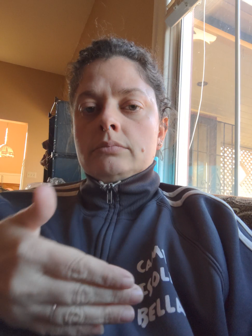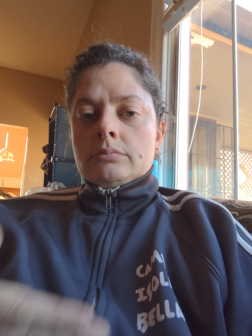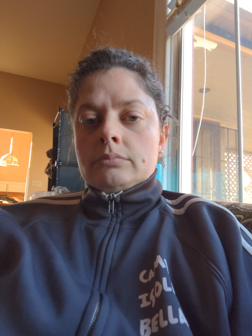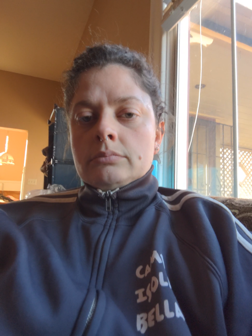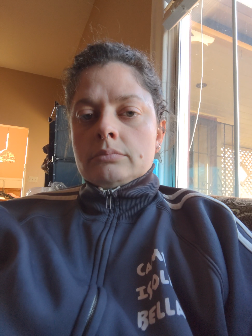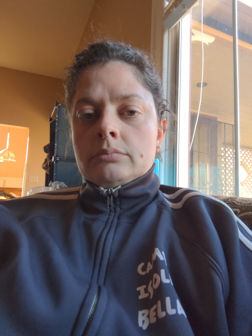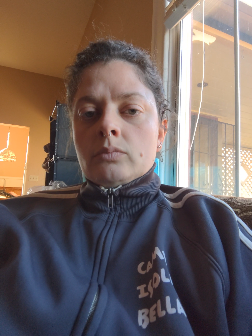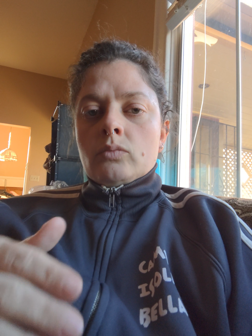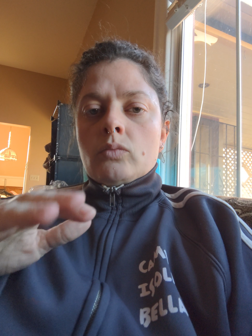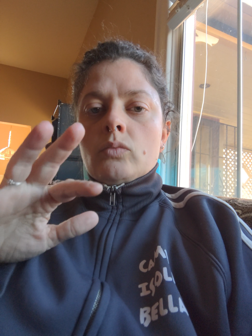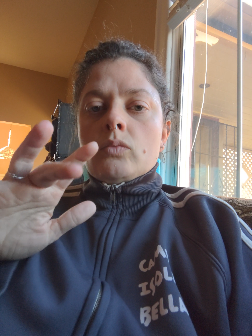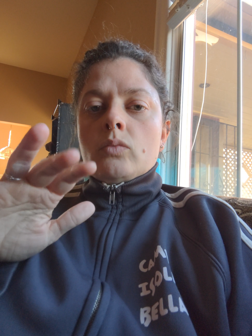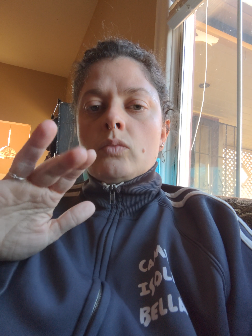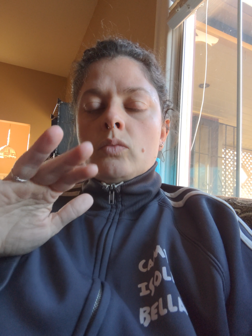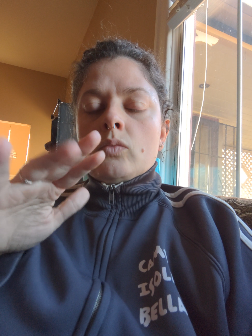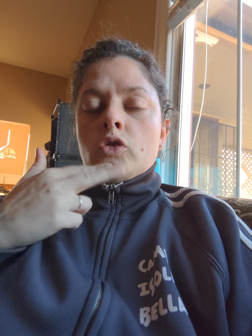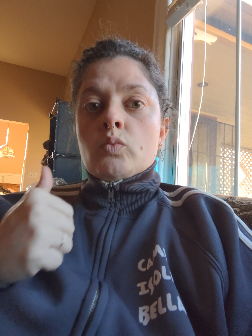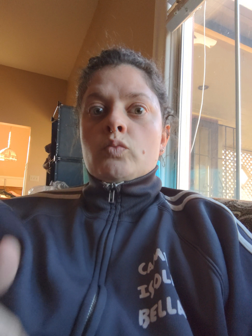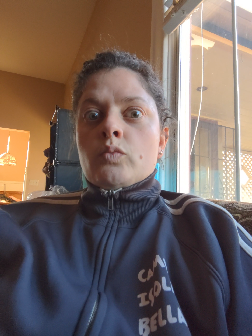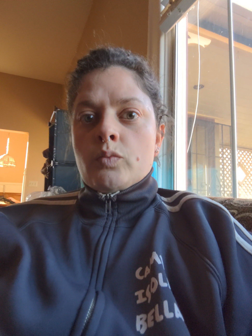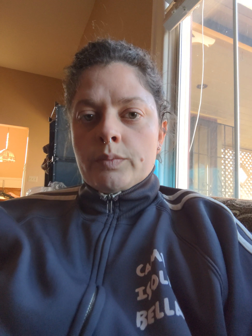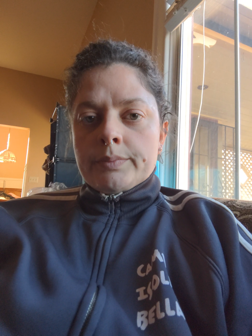cute